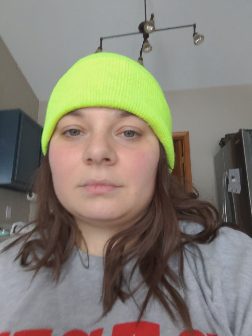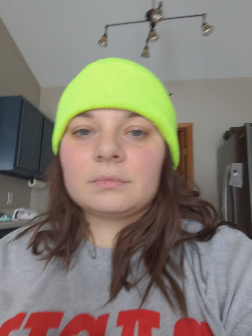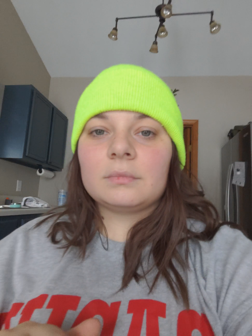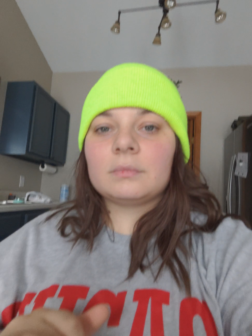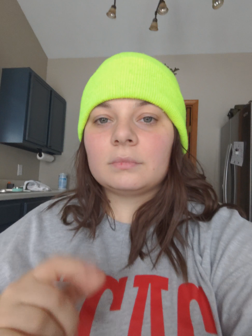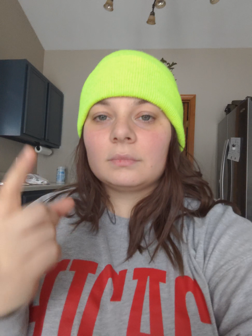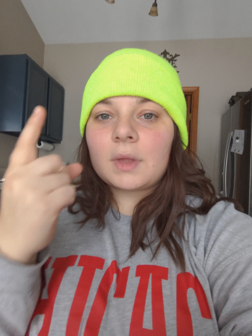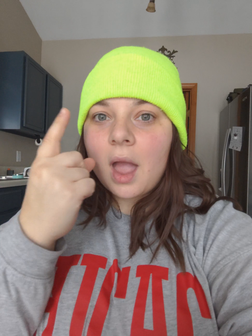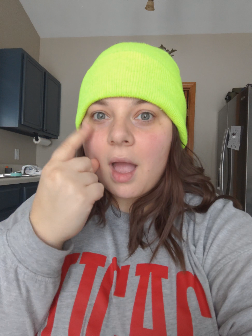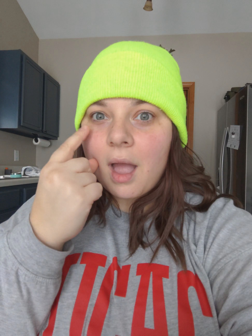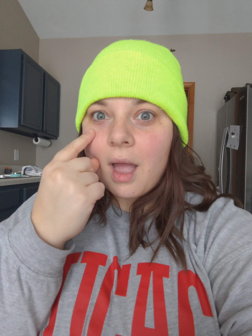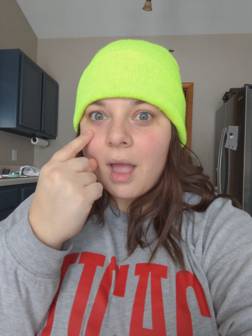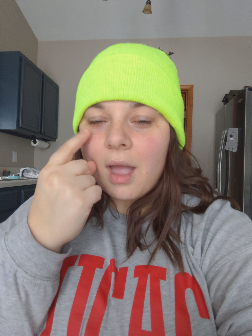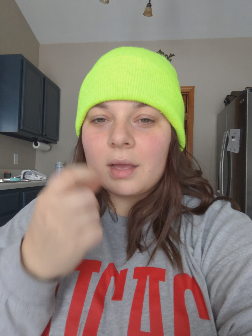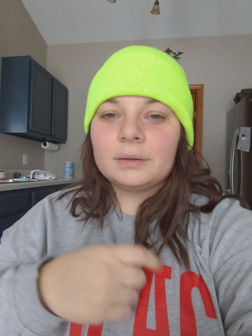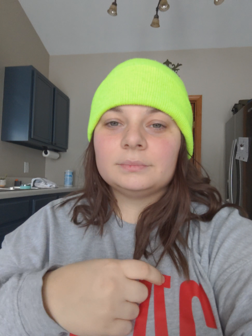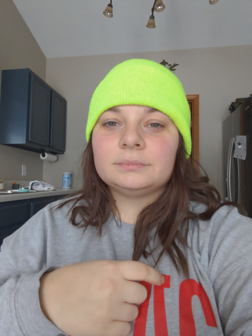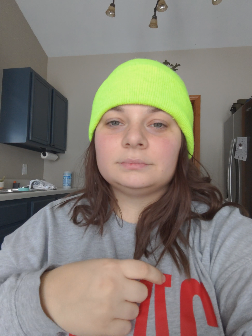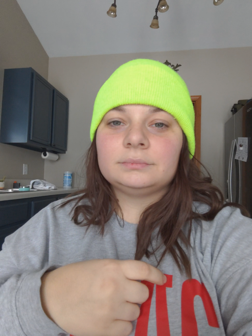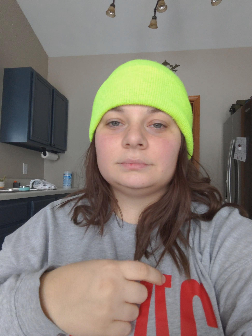eye